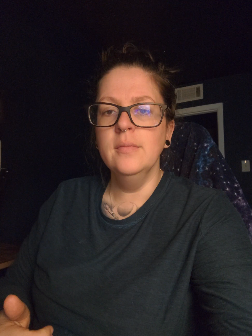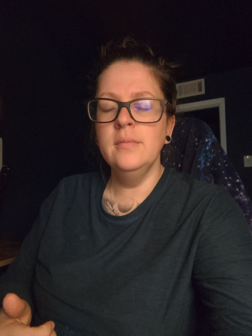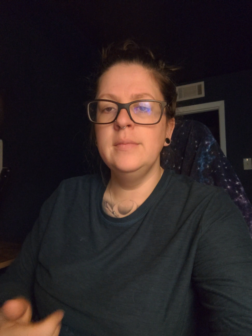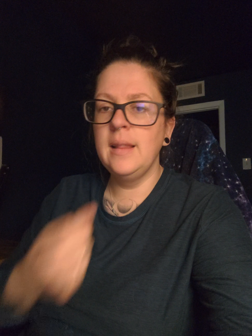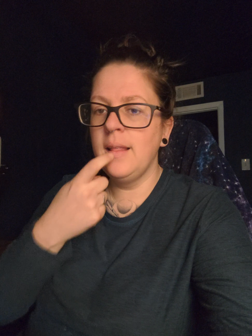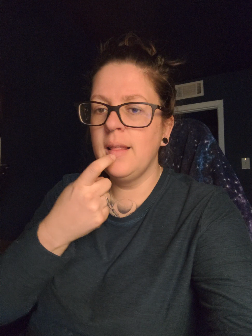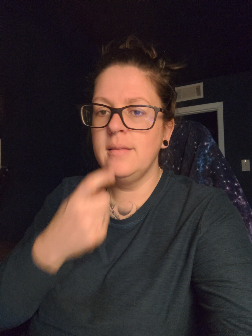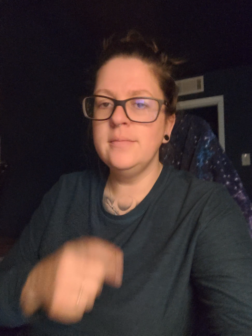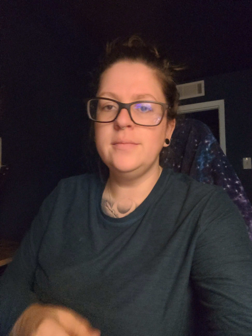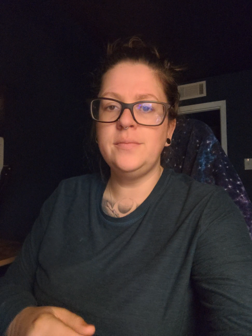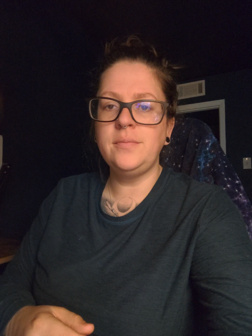tongue